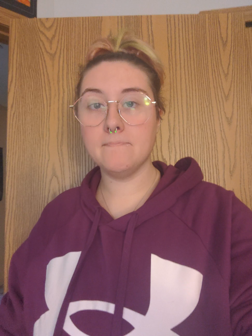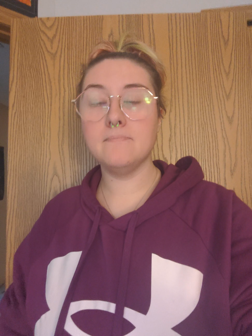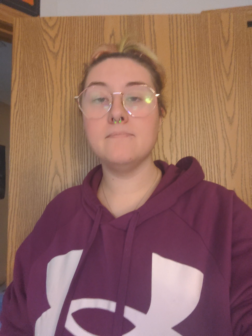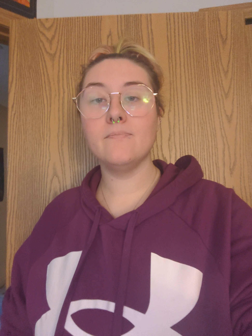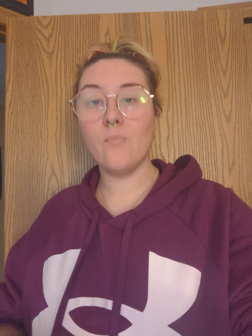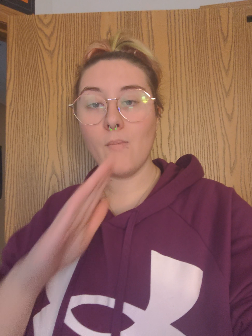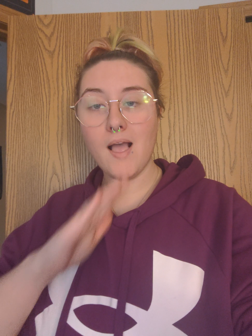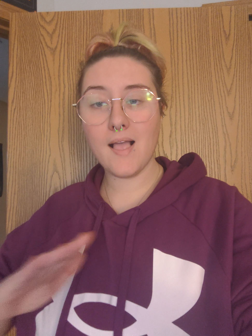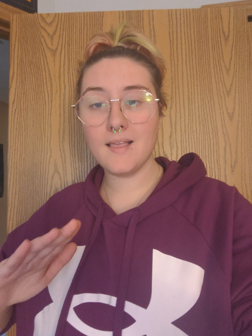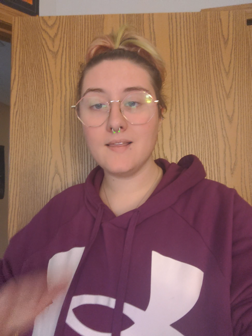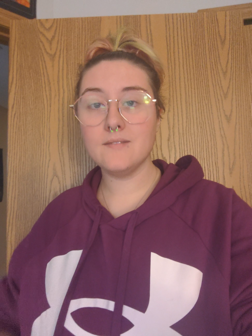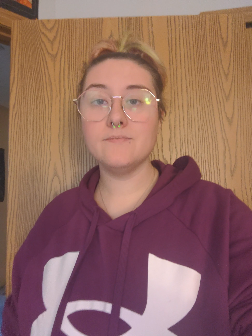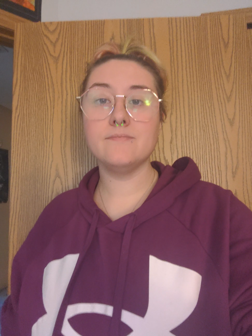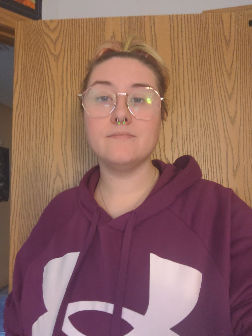quiet